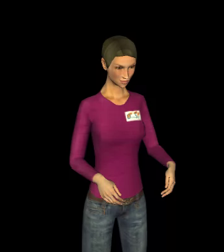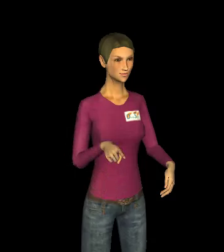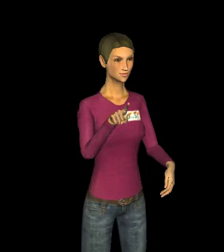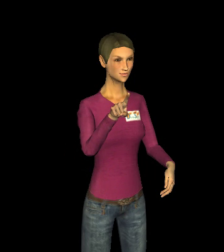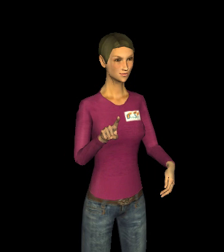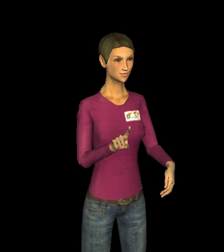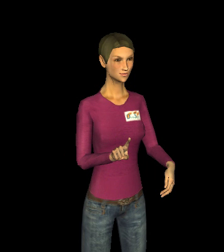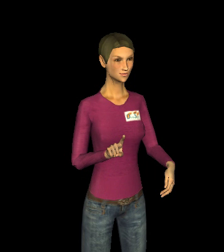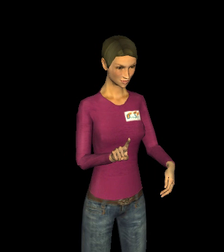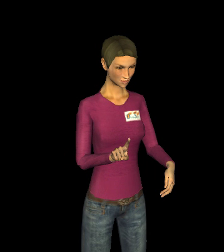يستجوب